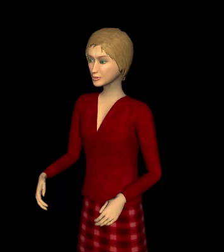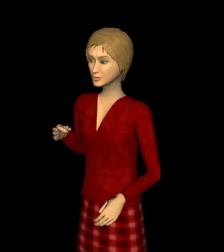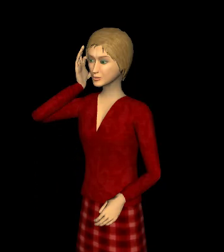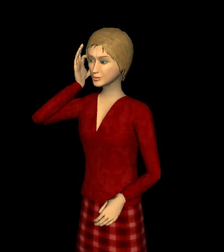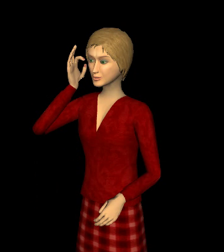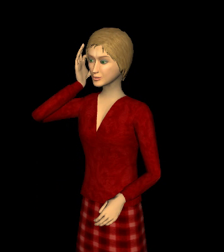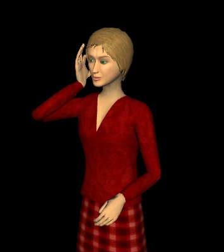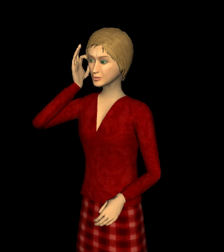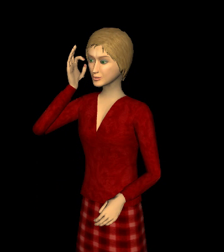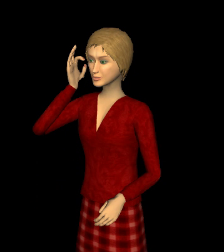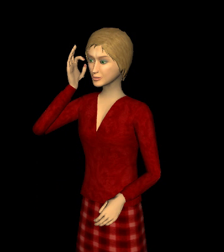أذن